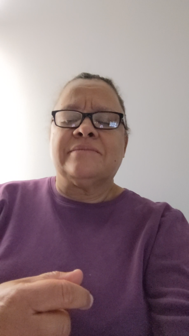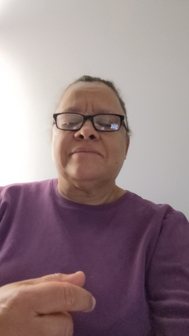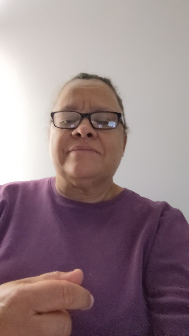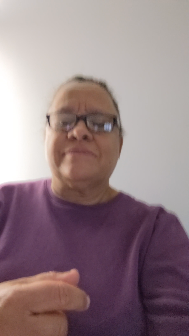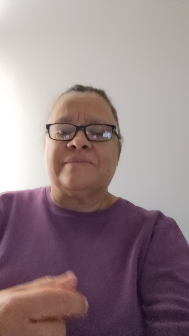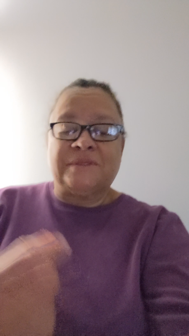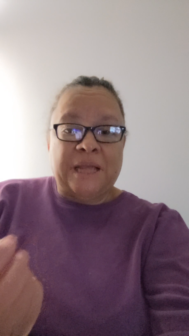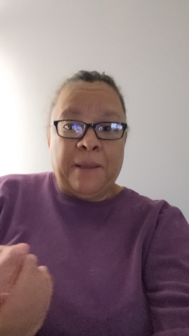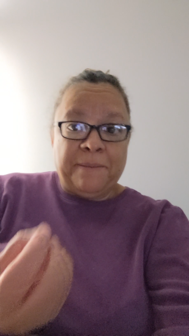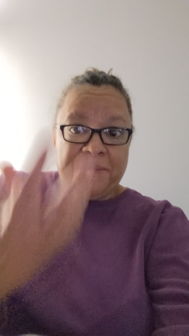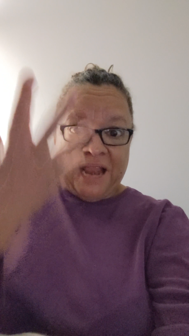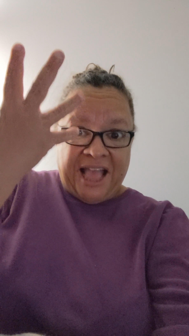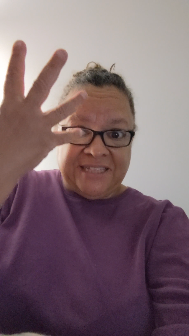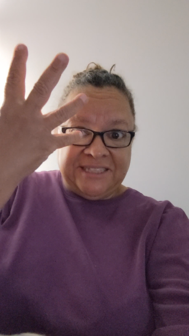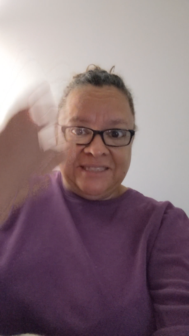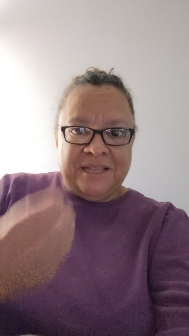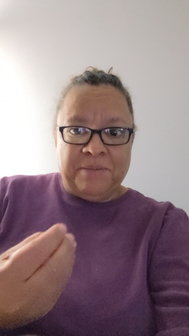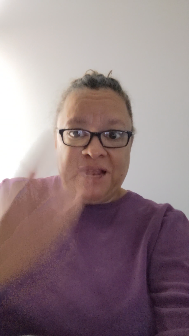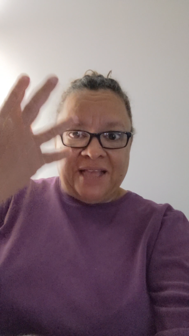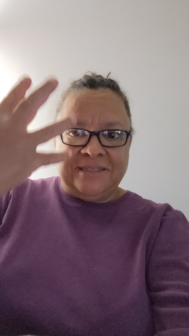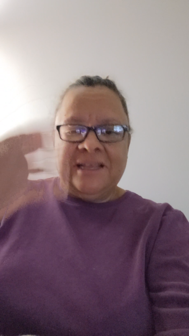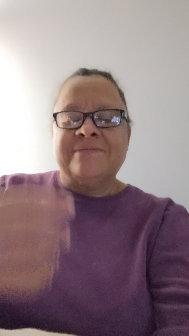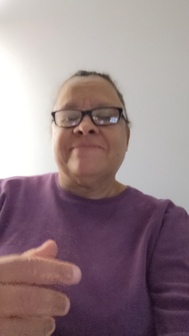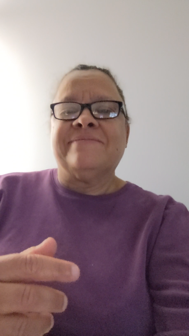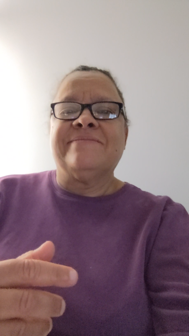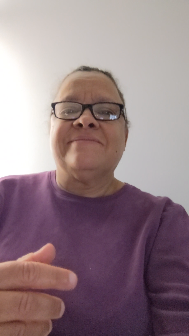plants